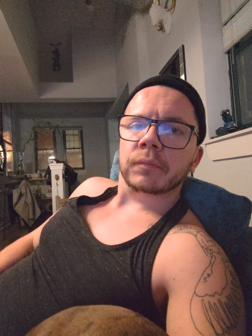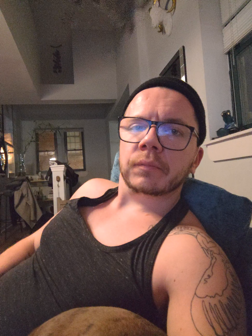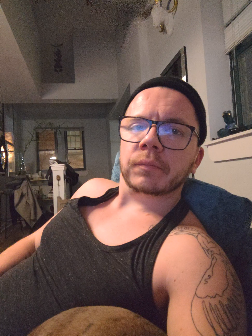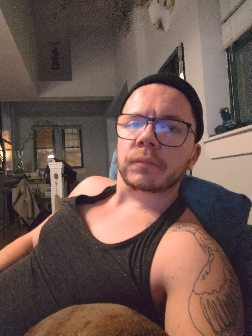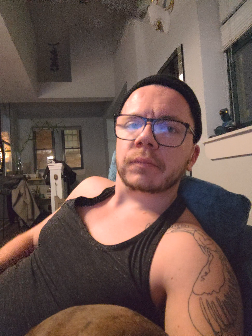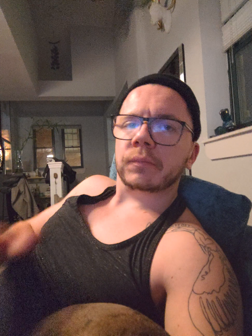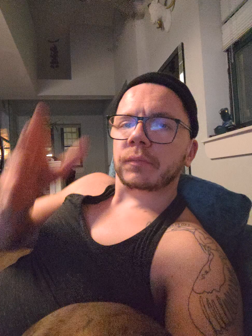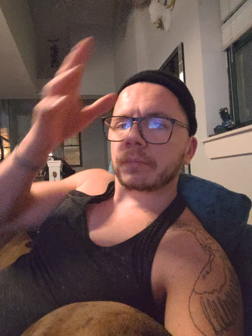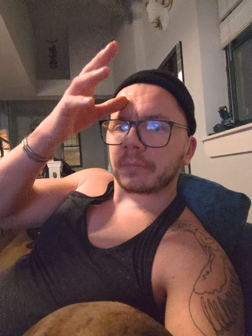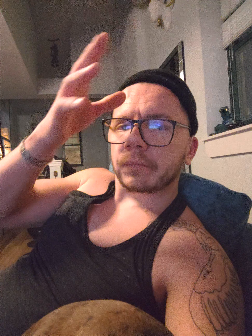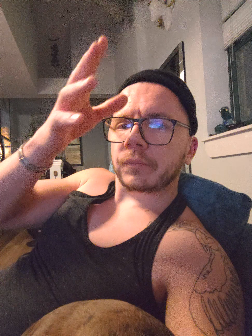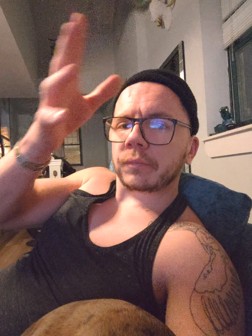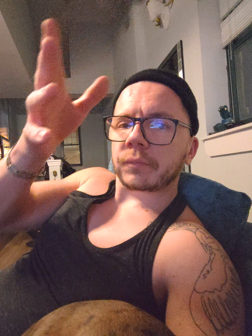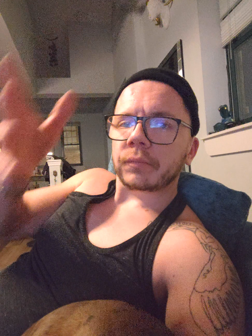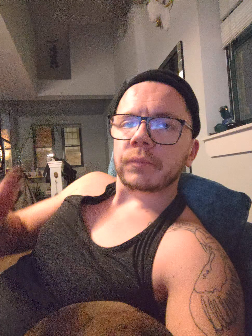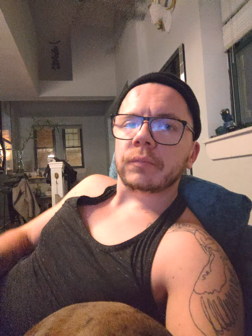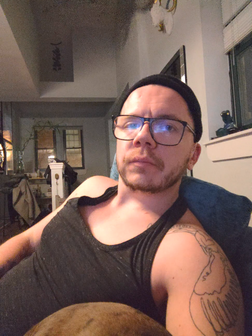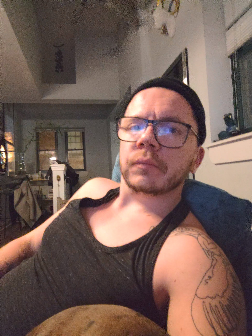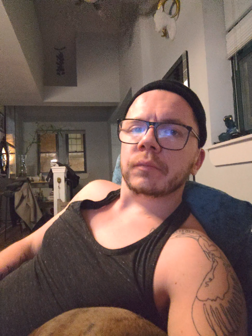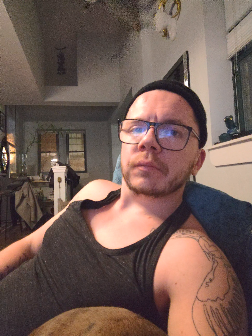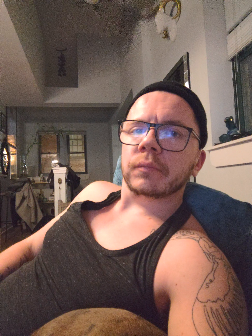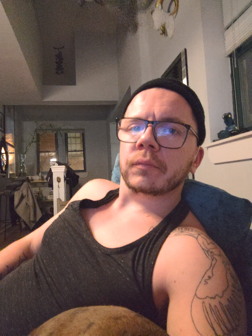grandpa